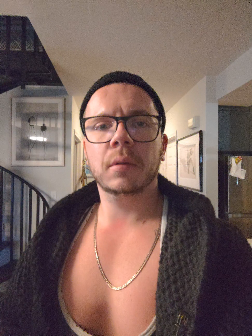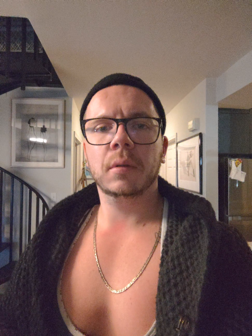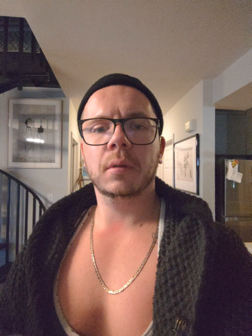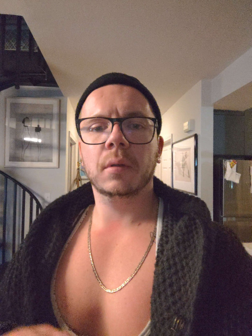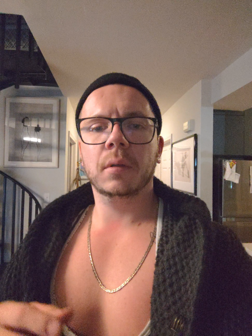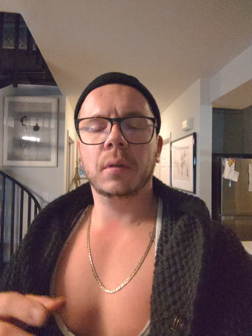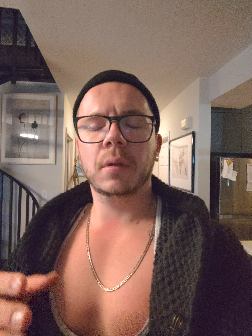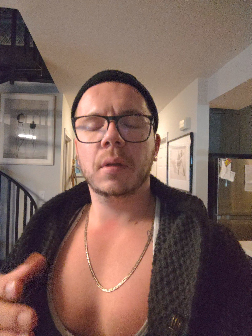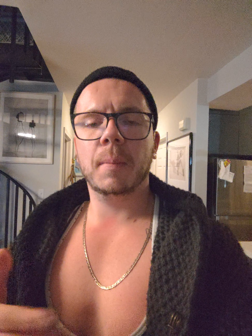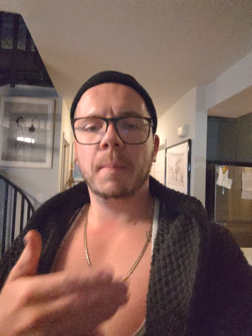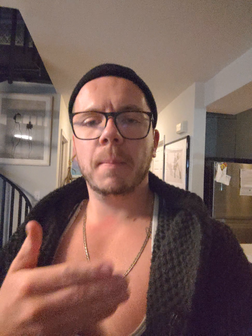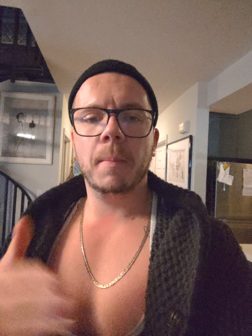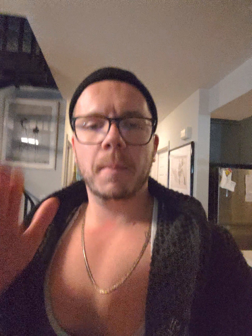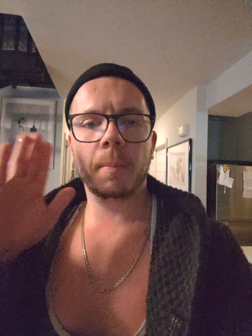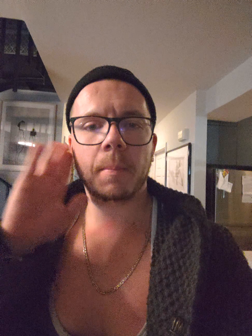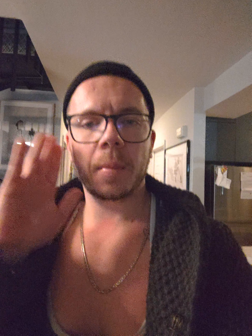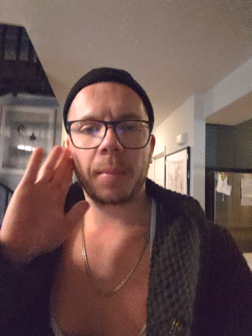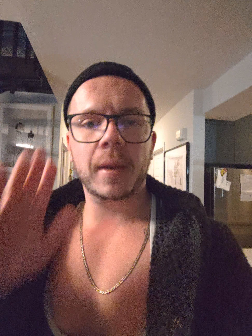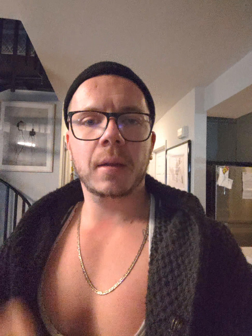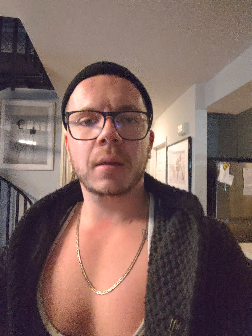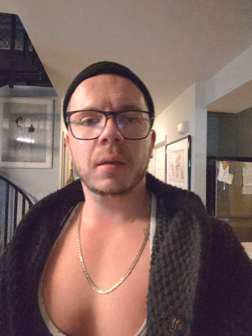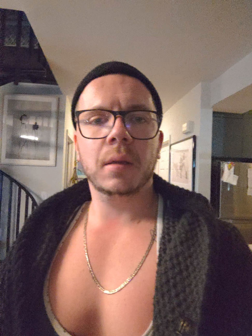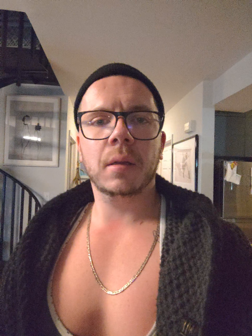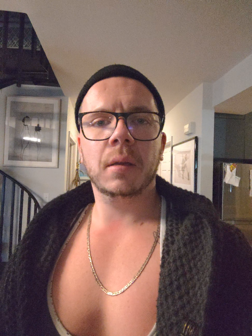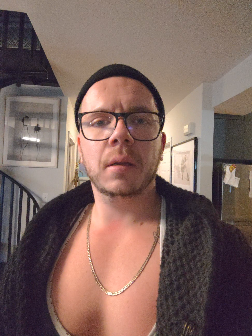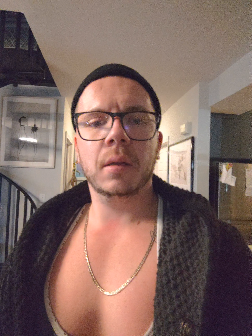puppy